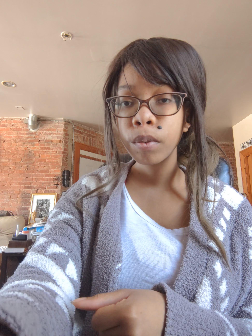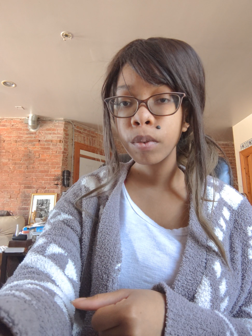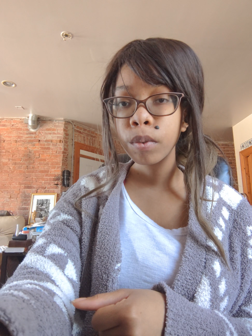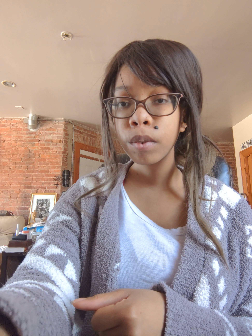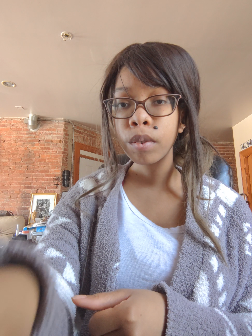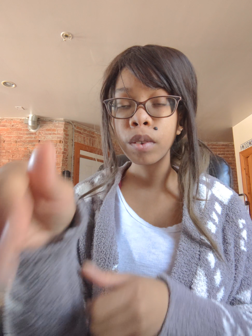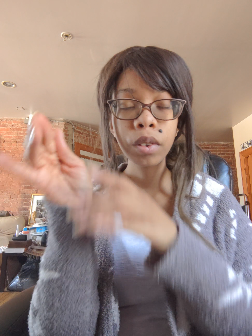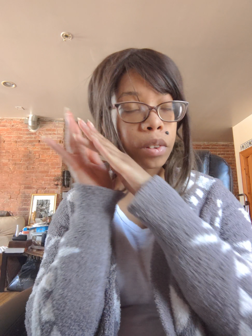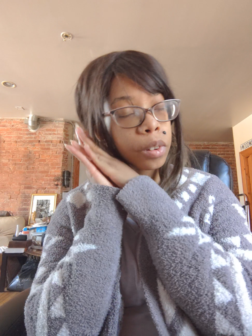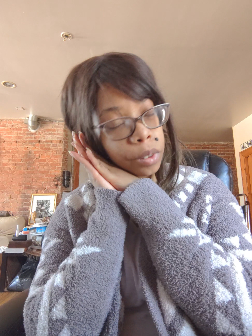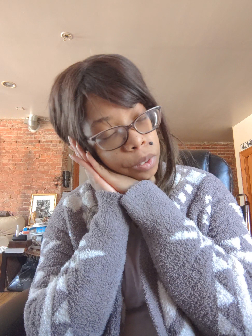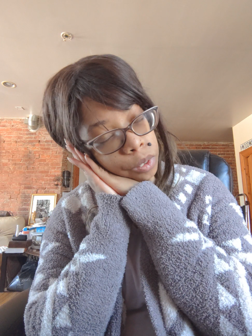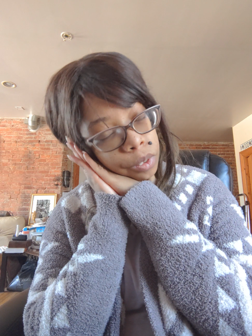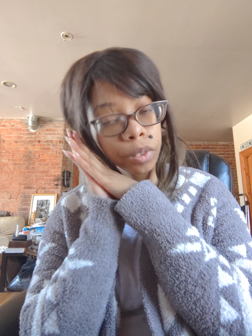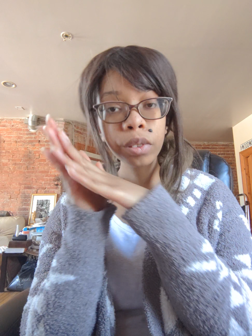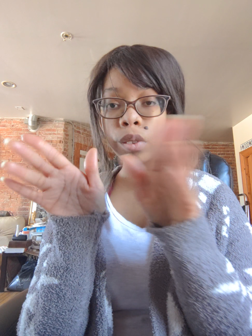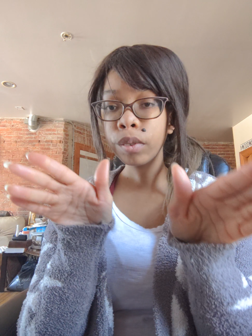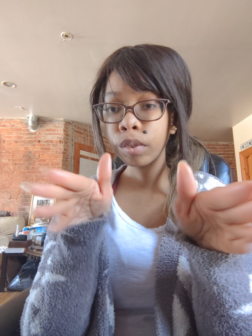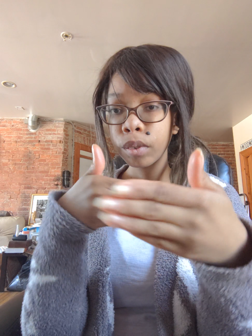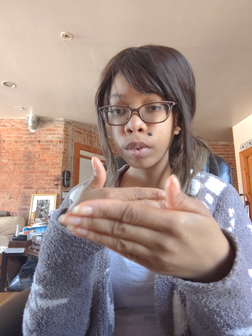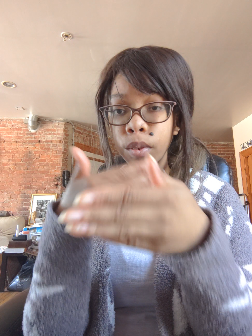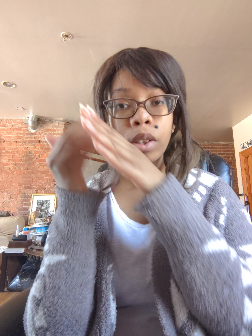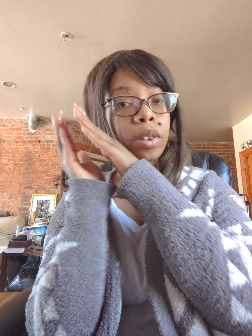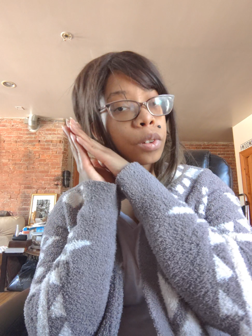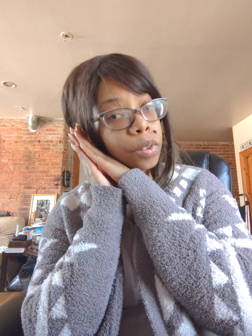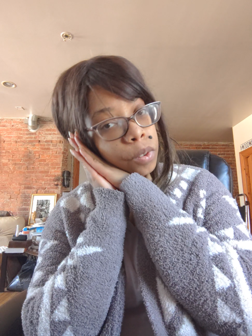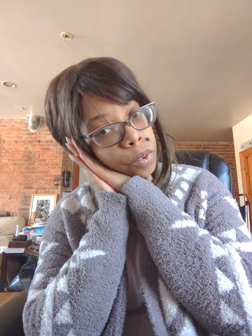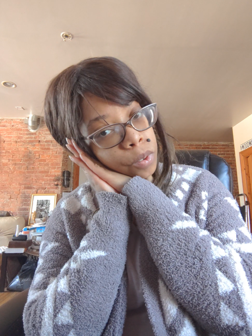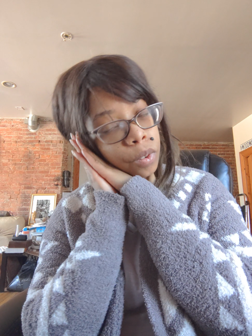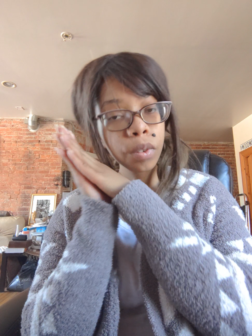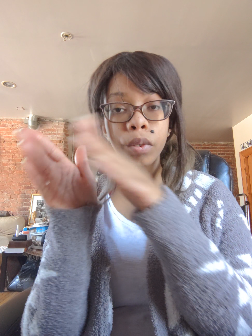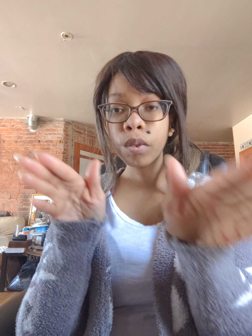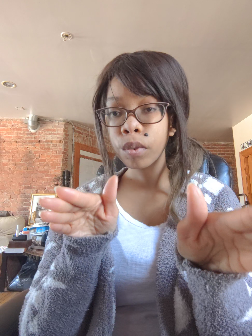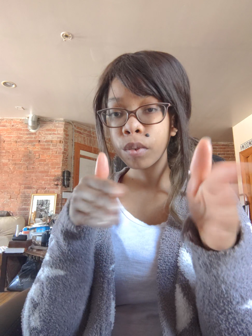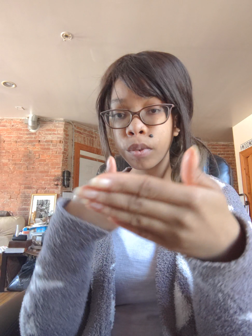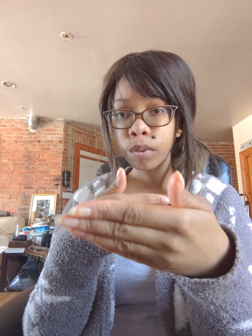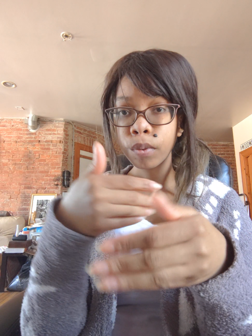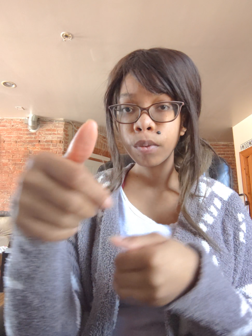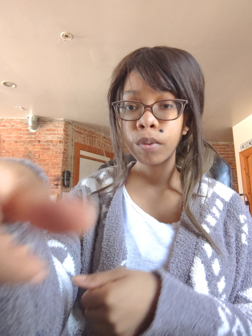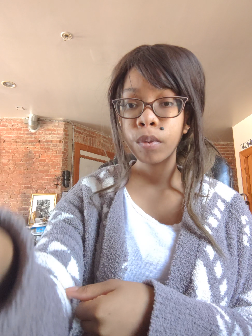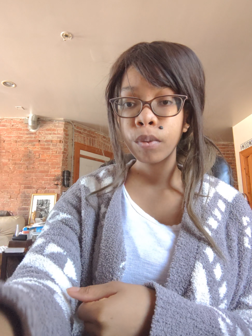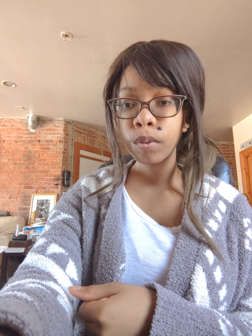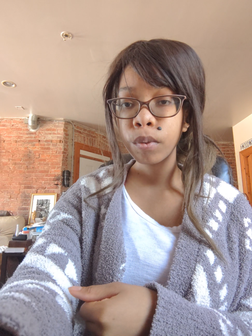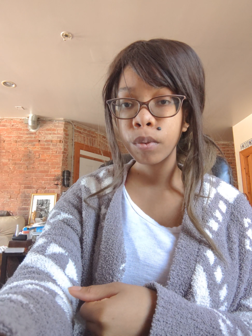bedroom